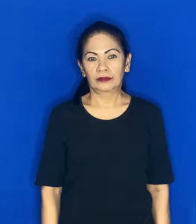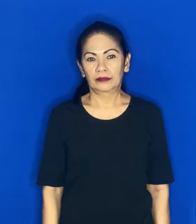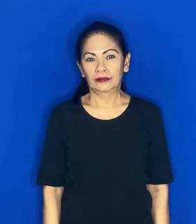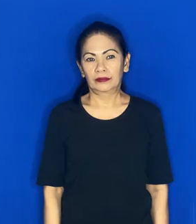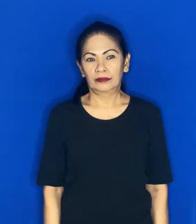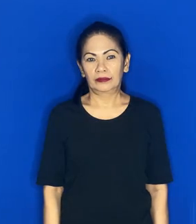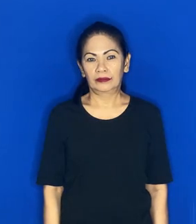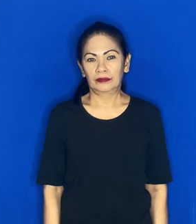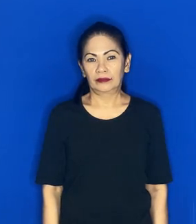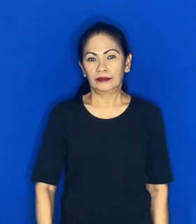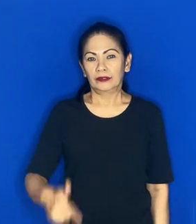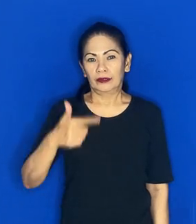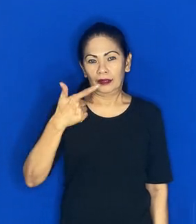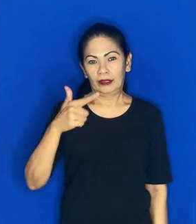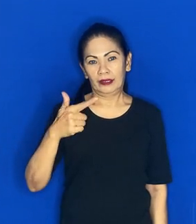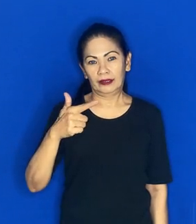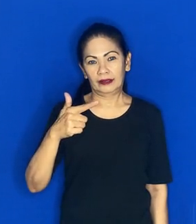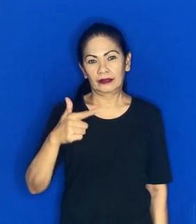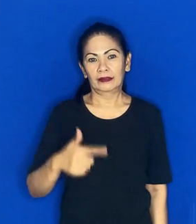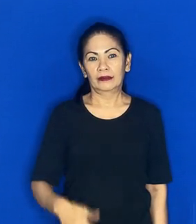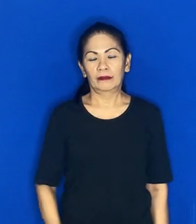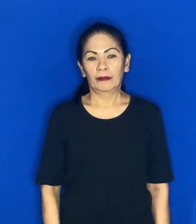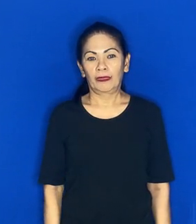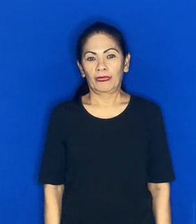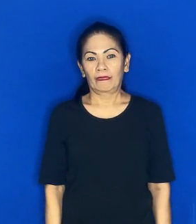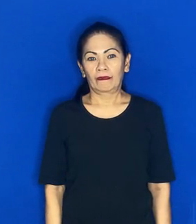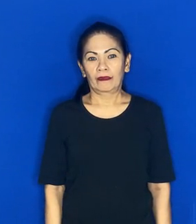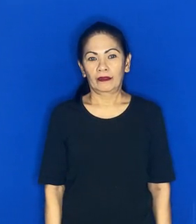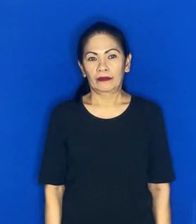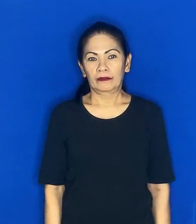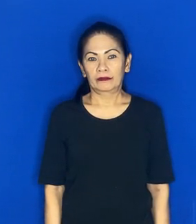green